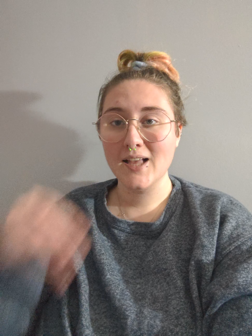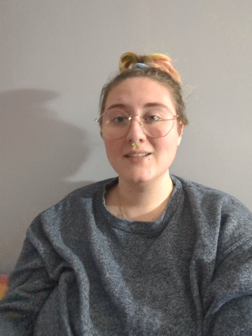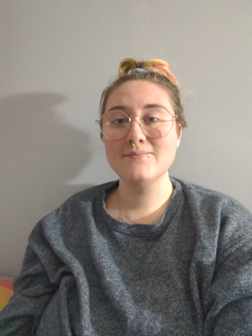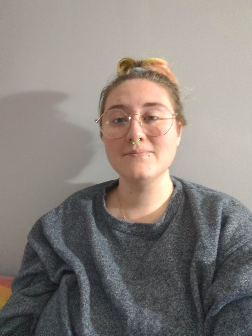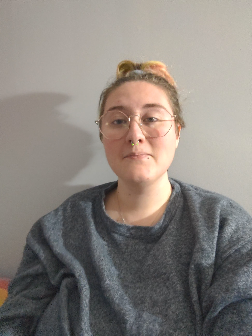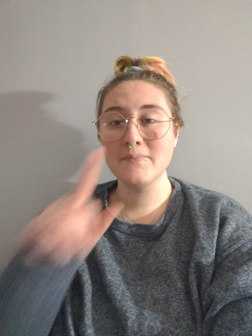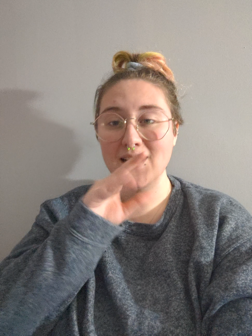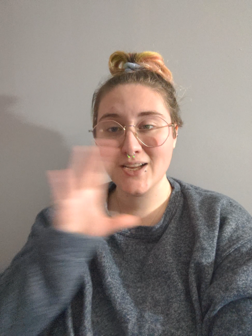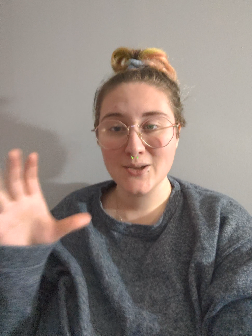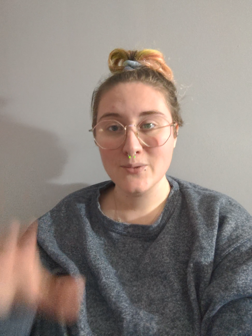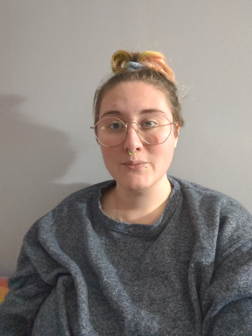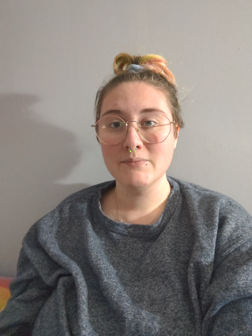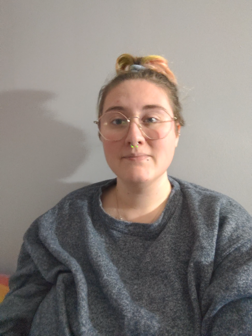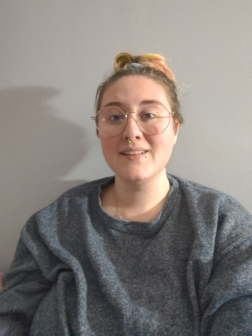balloon